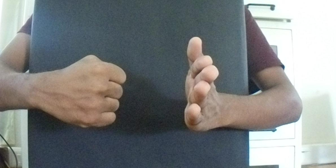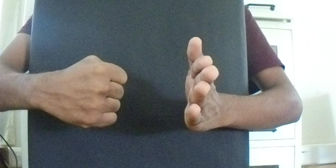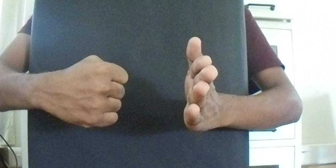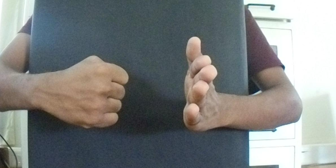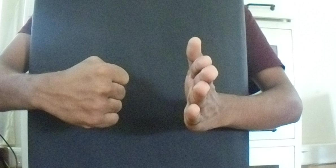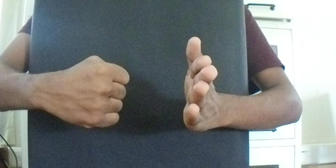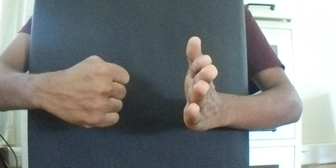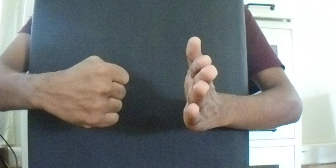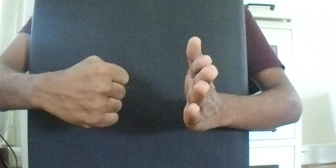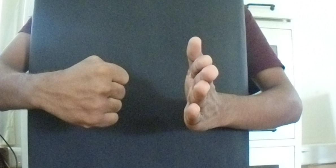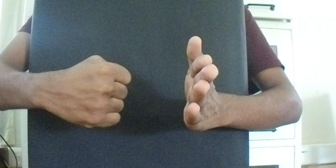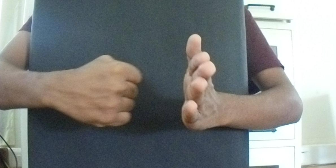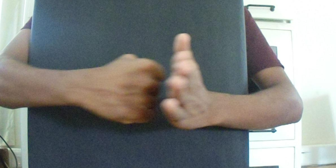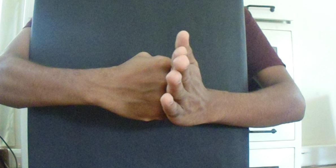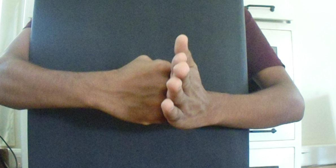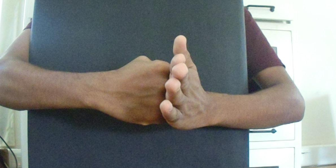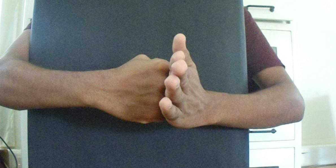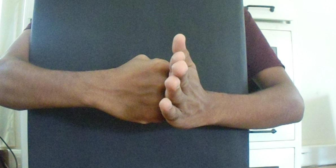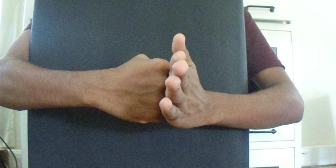accident